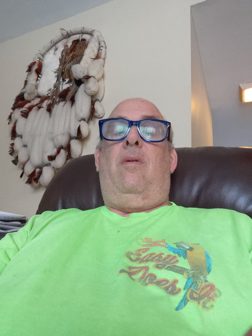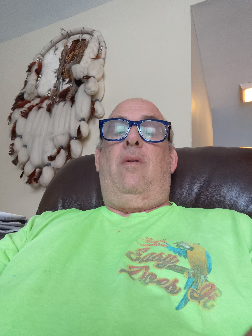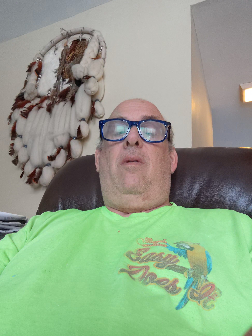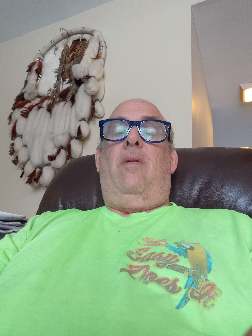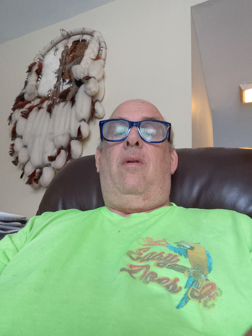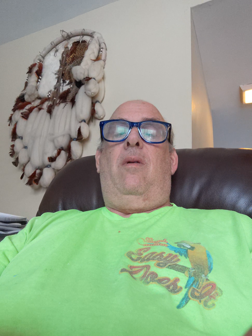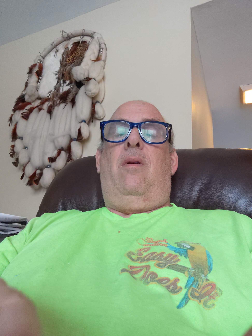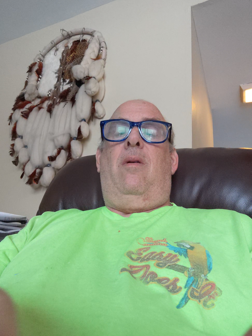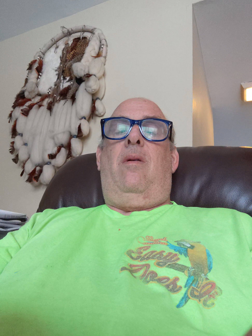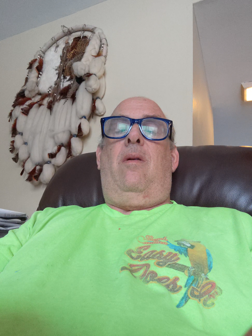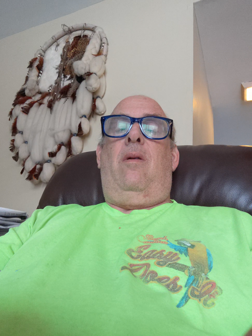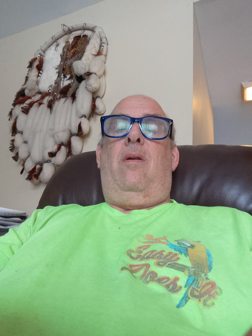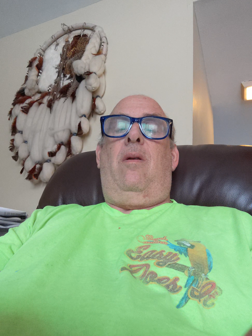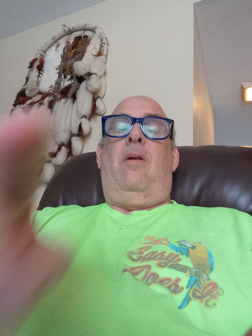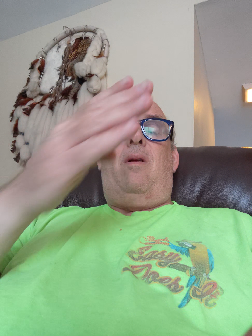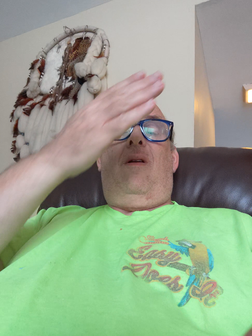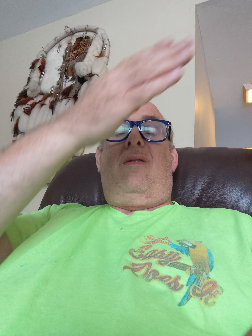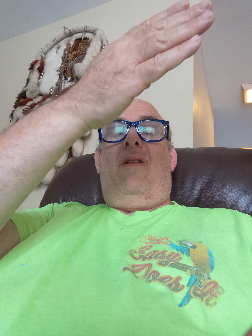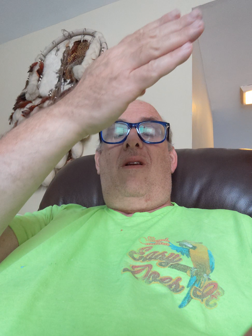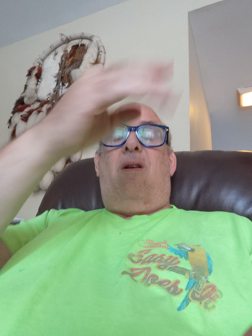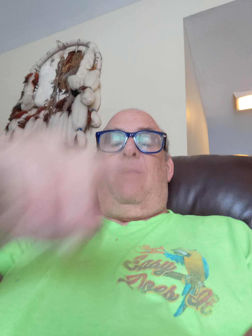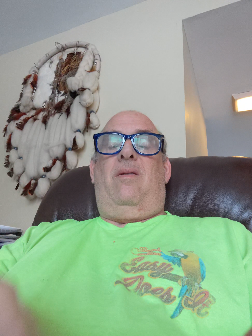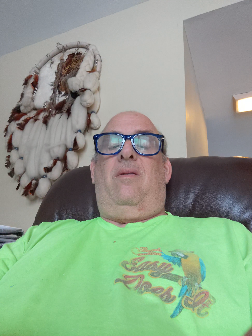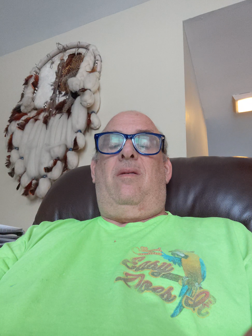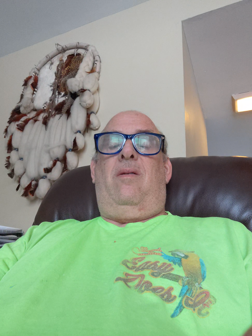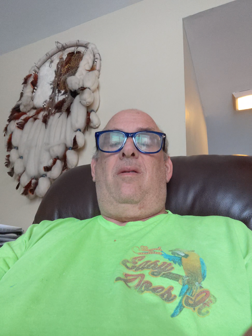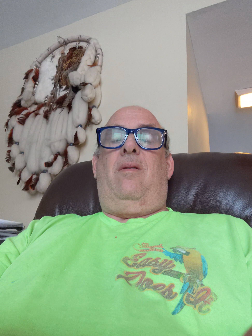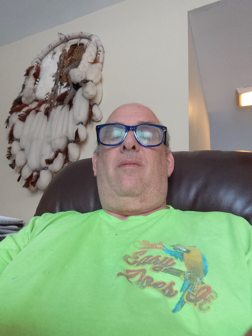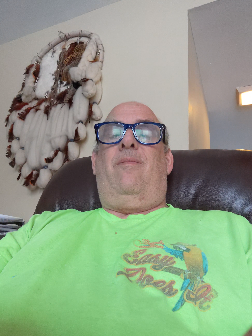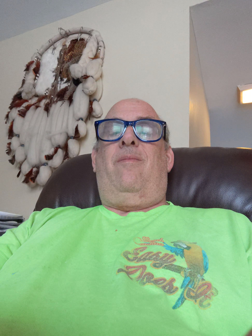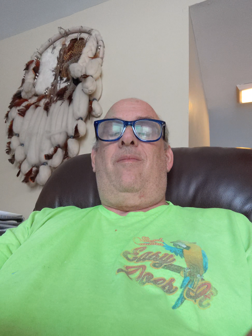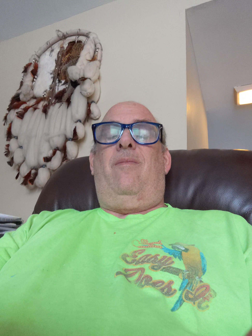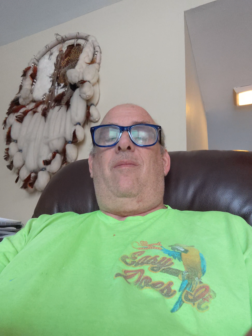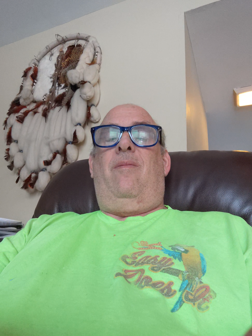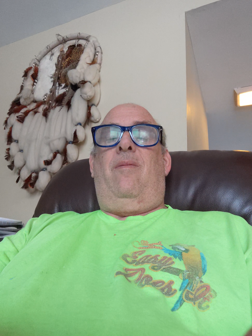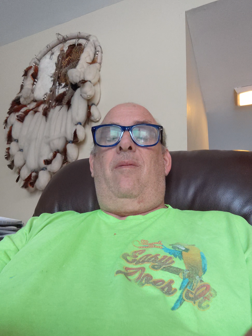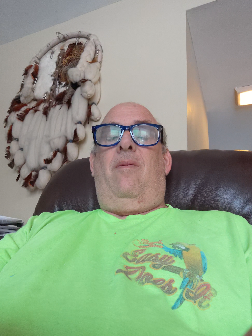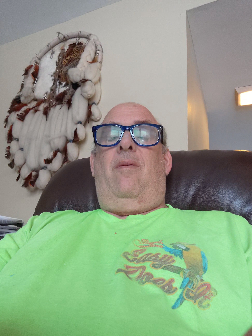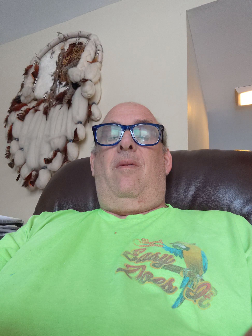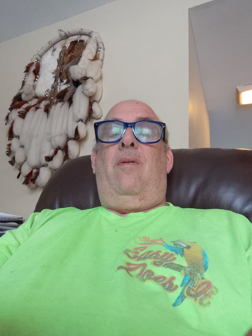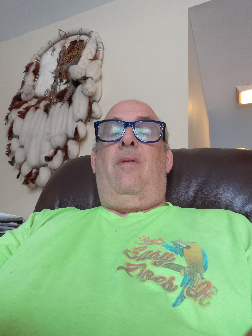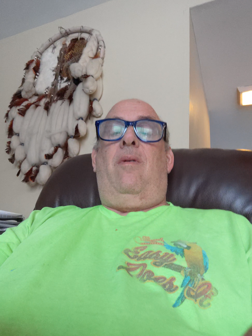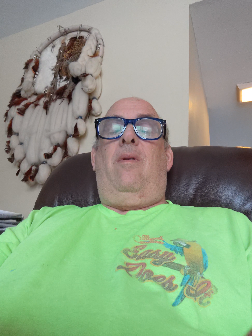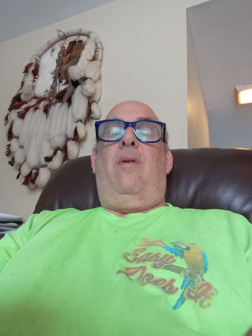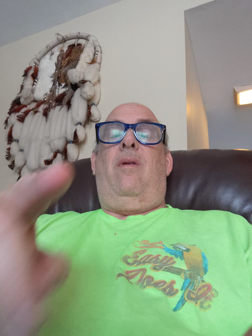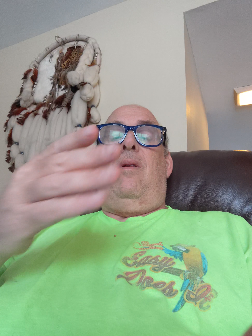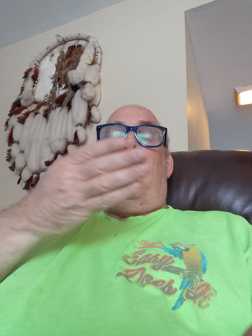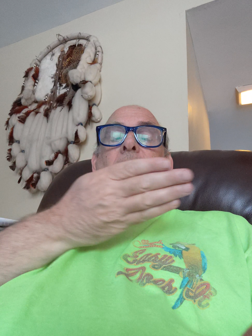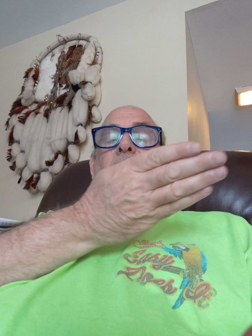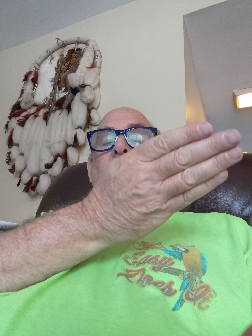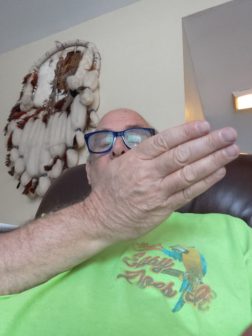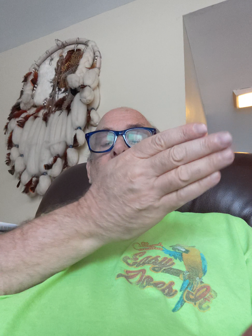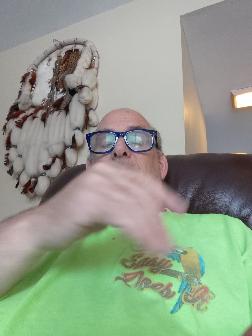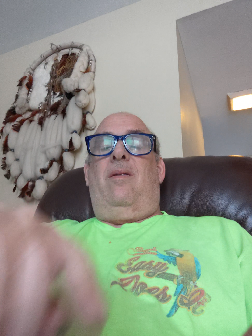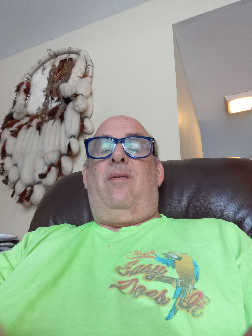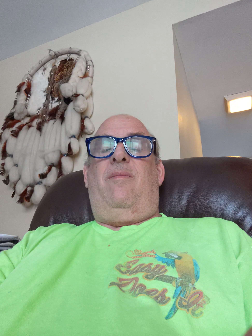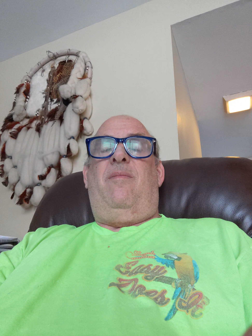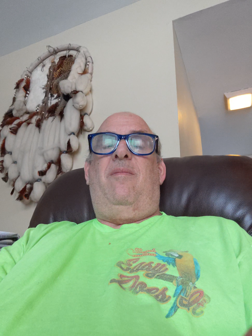there